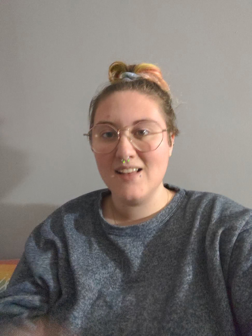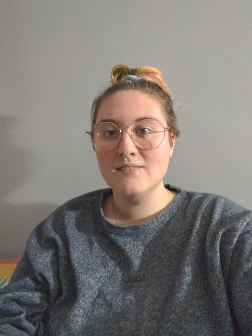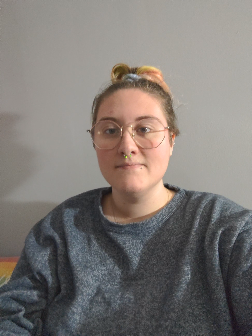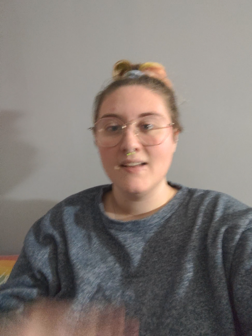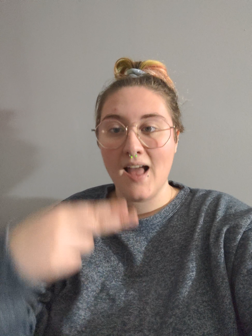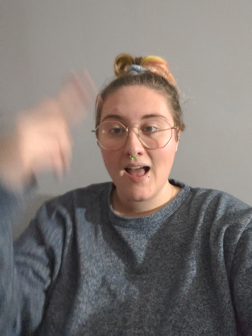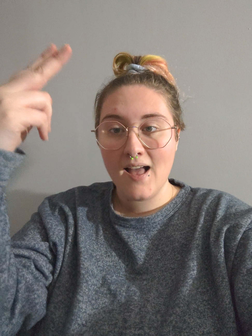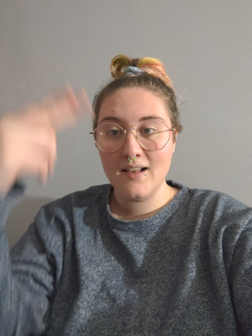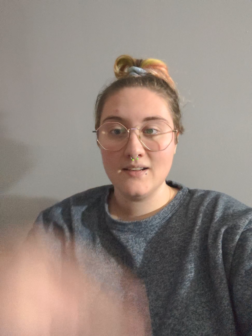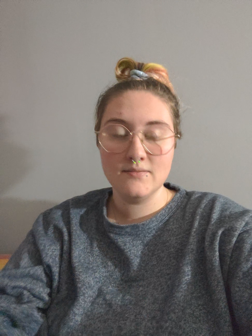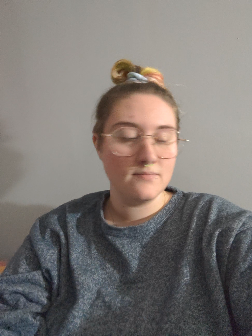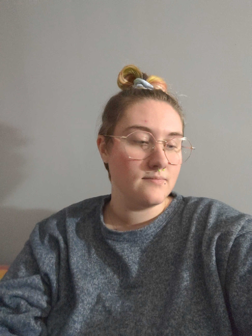high